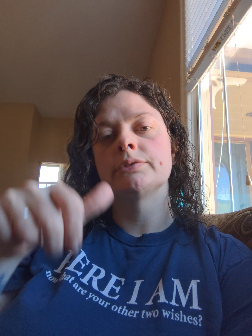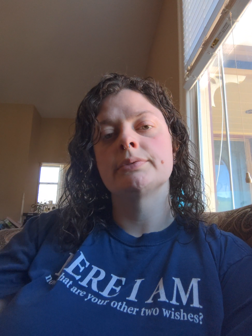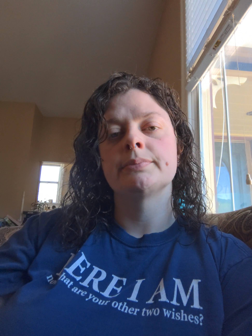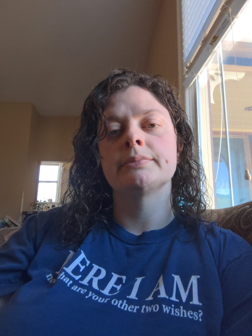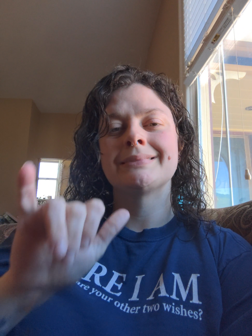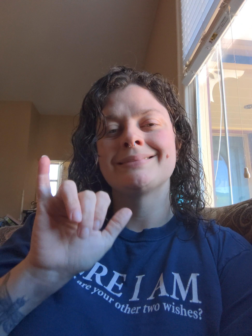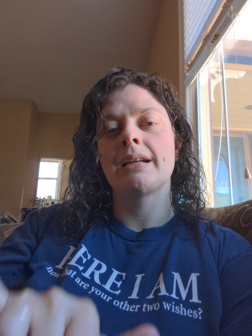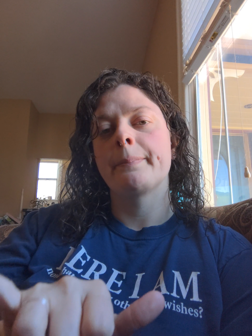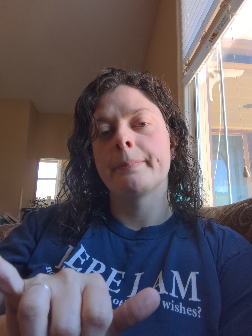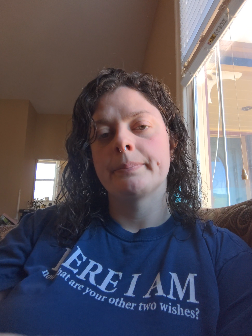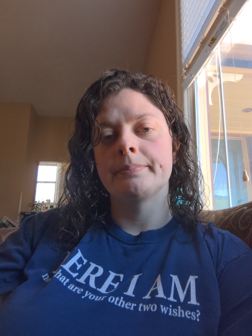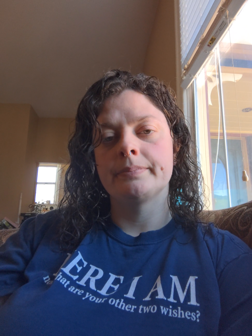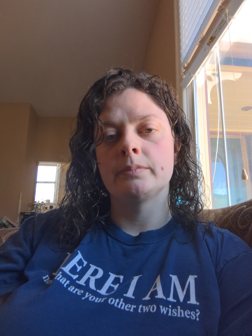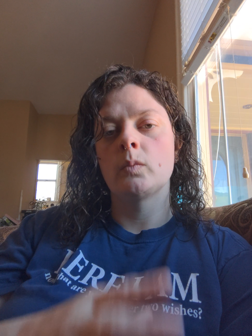same